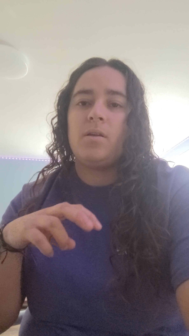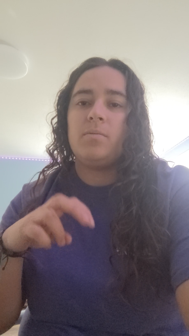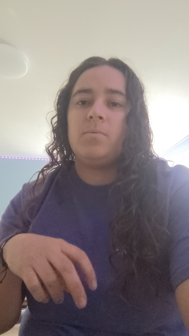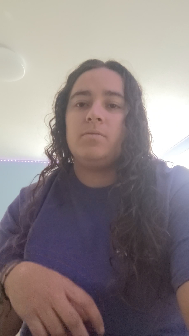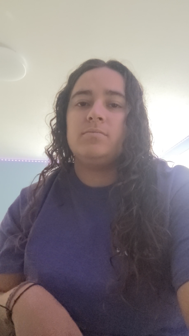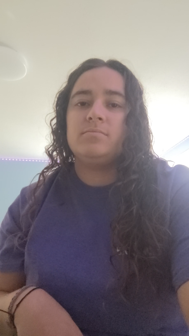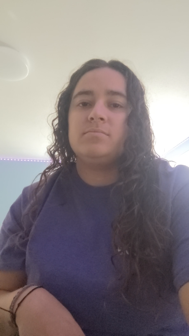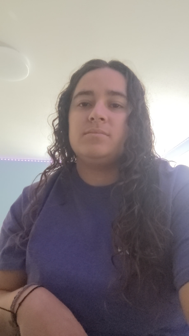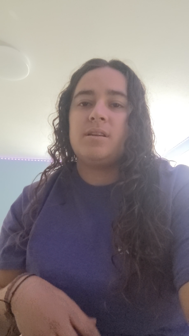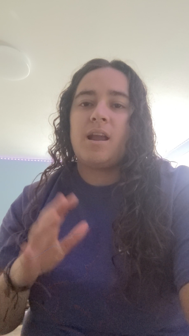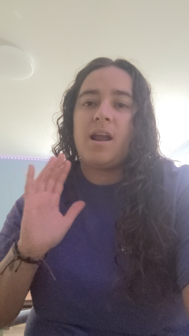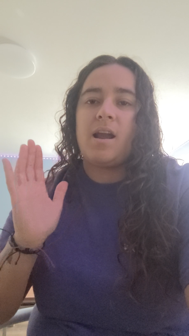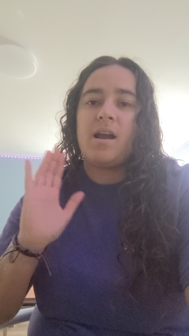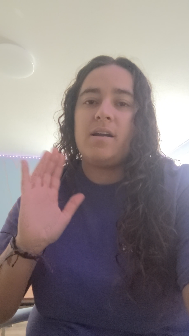hi